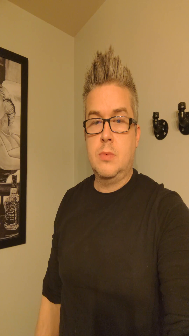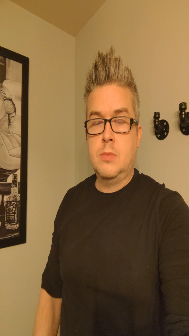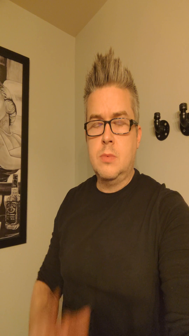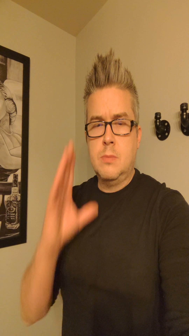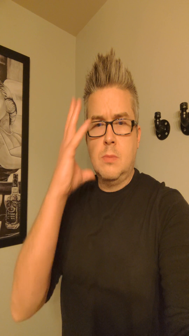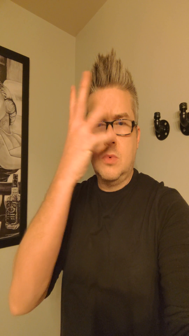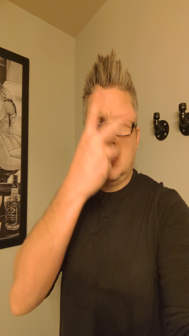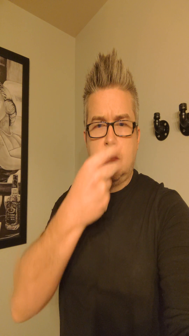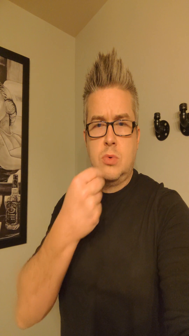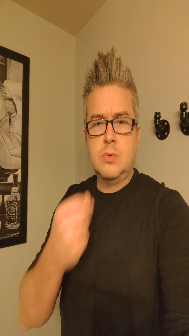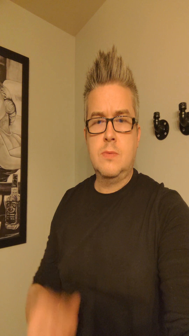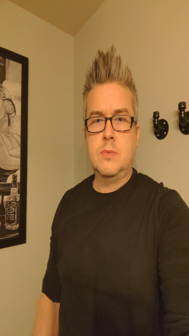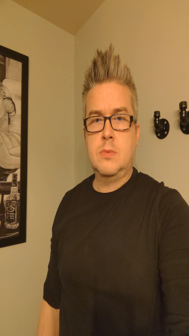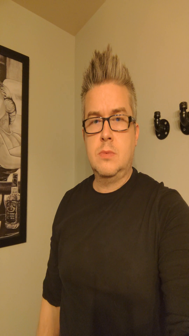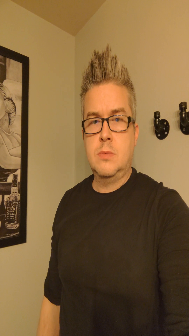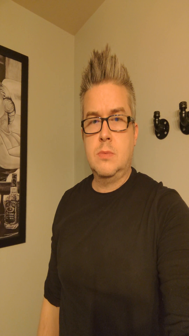pretty